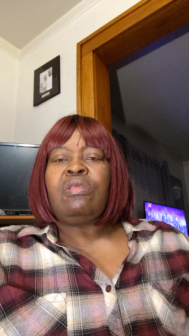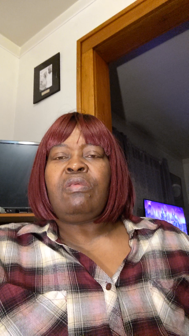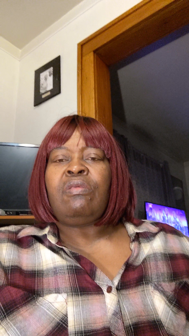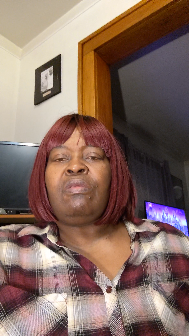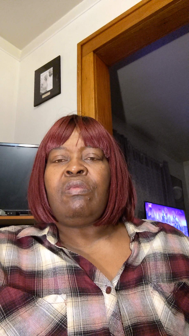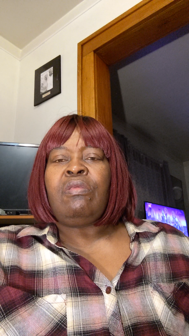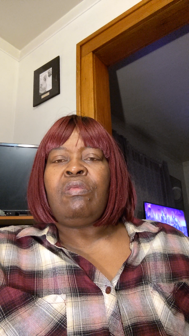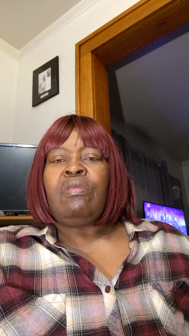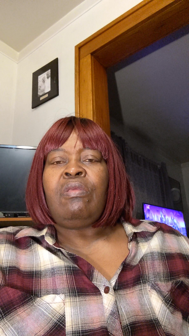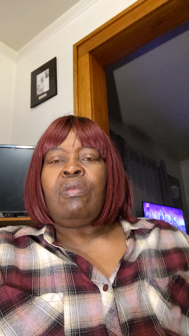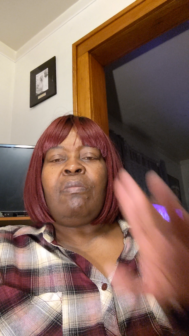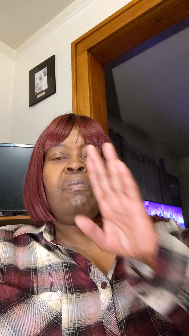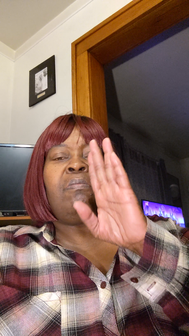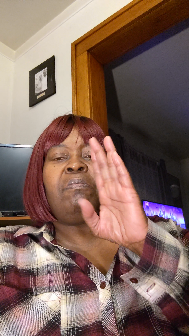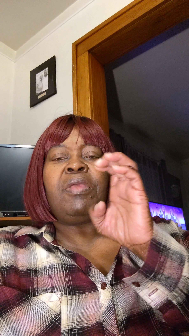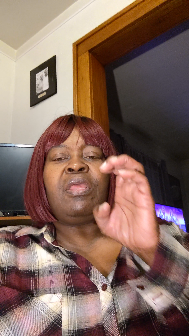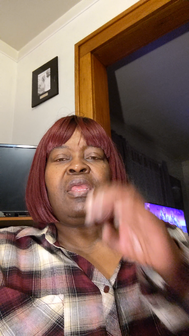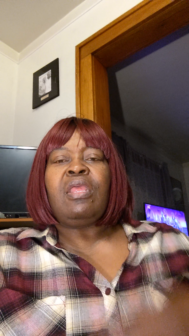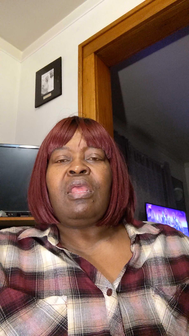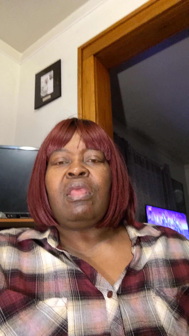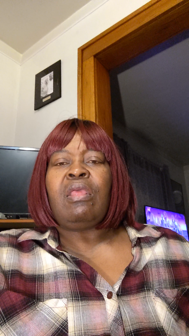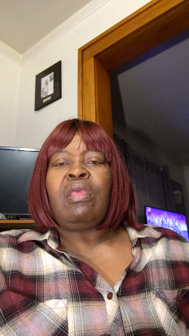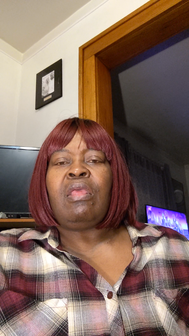be